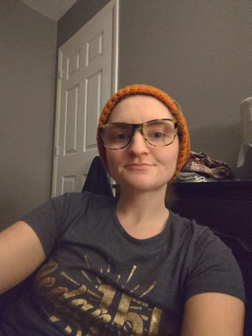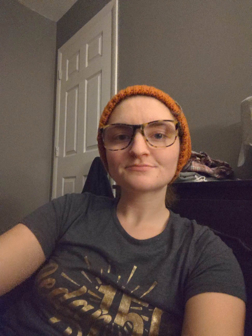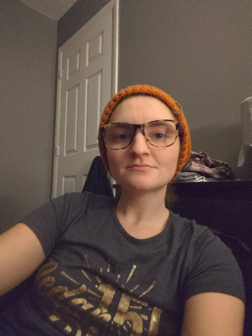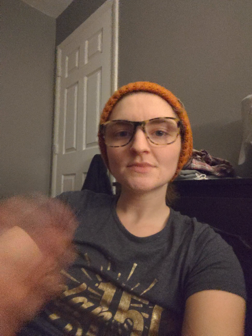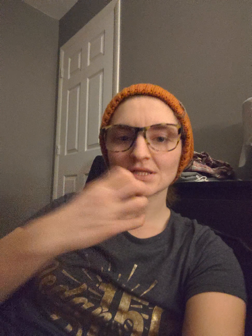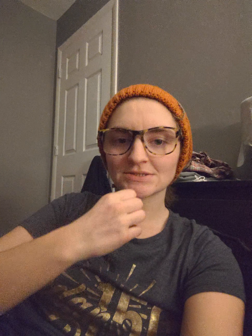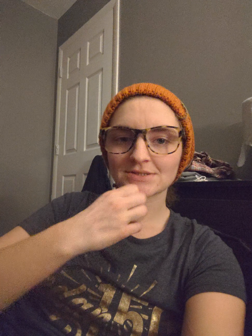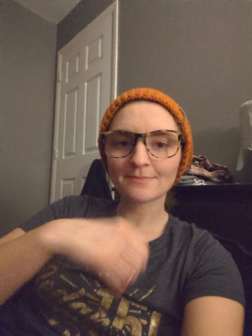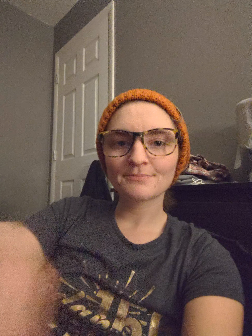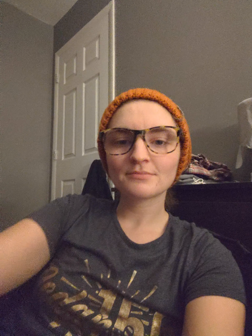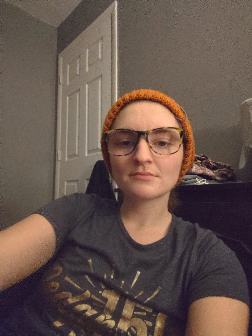underwear